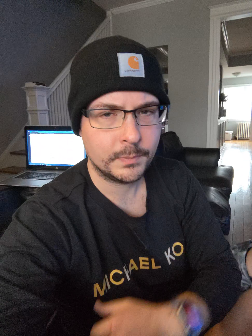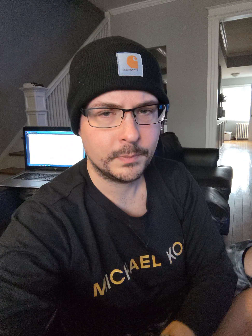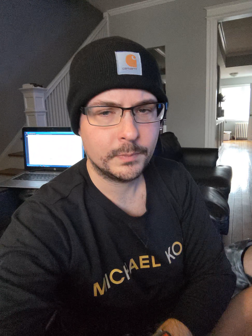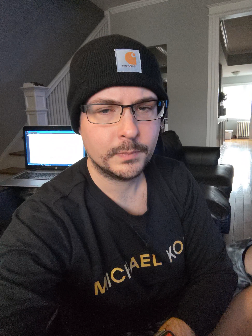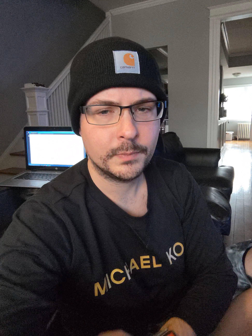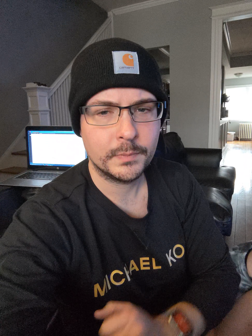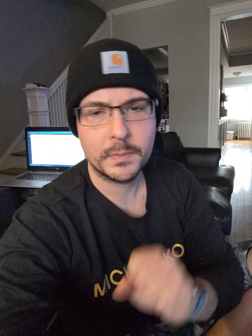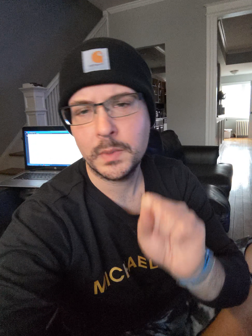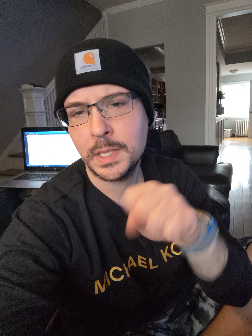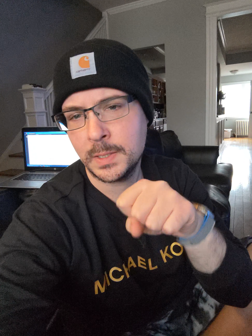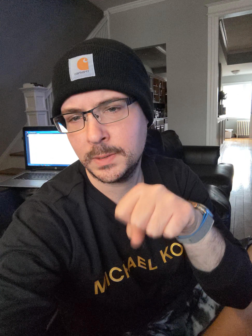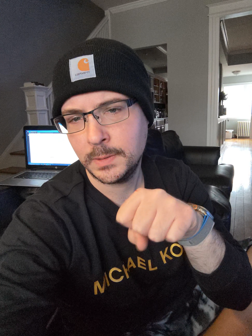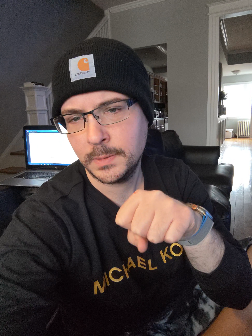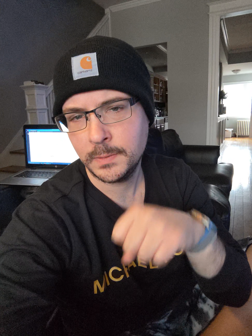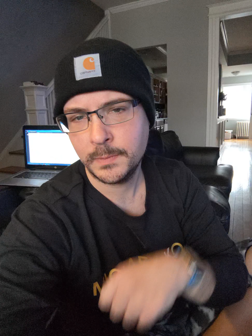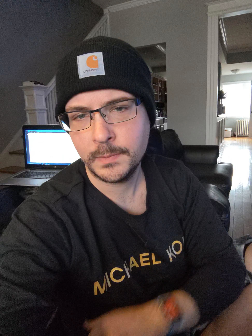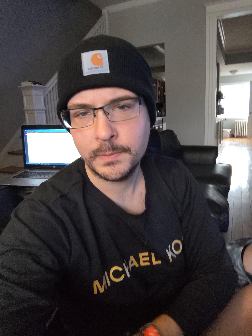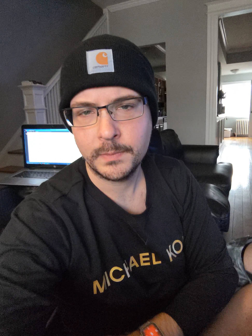yes